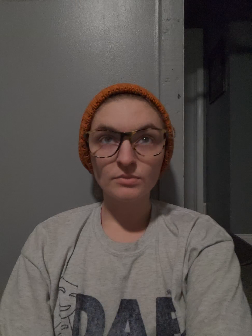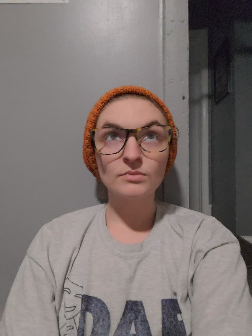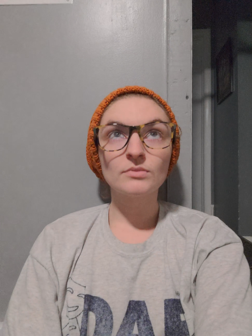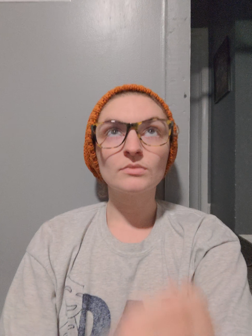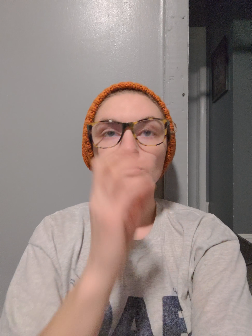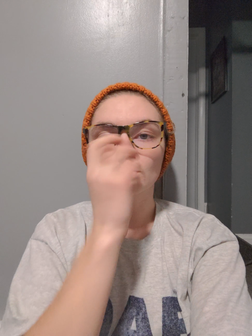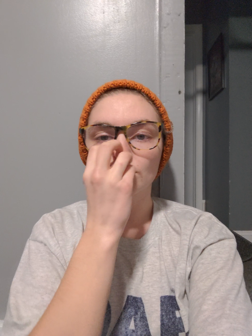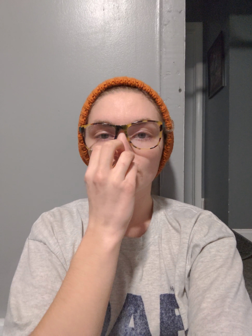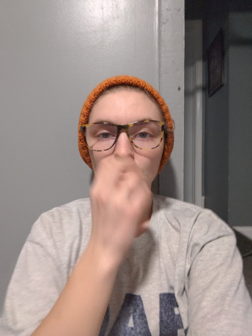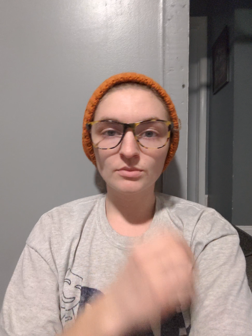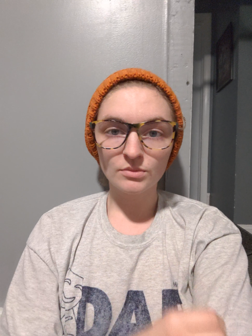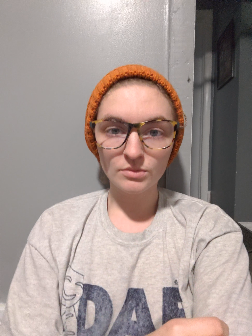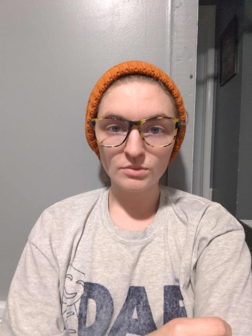clown